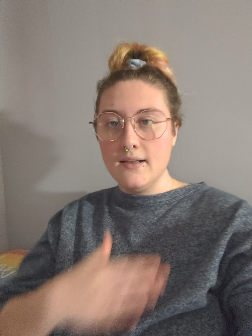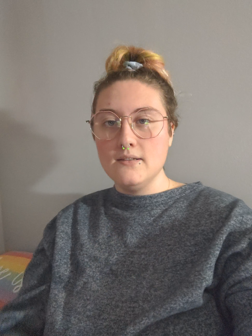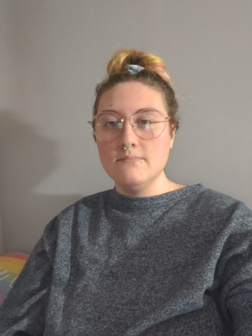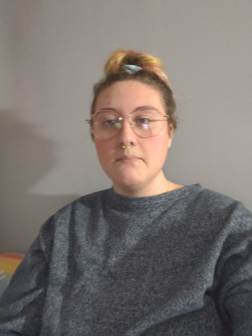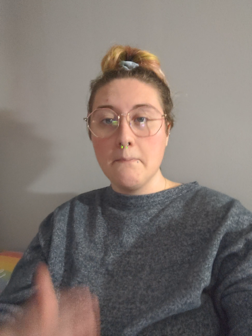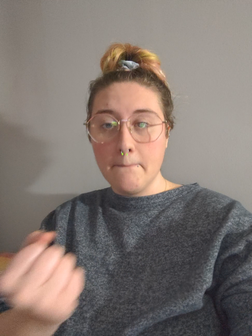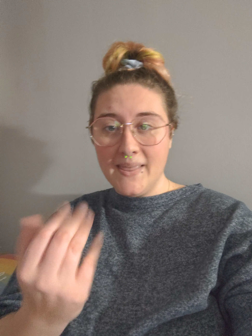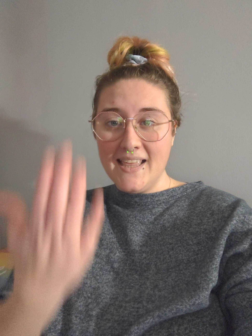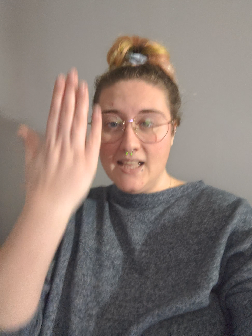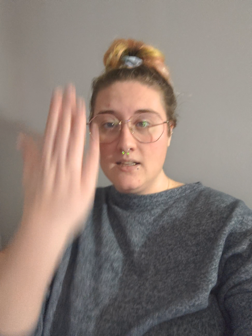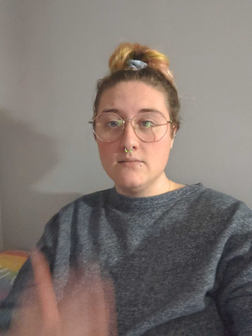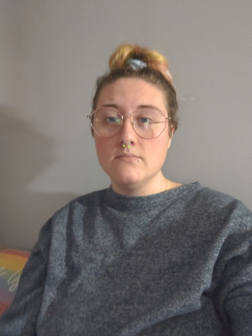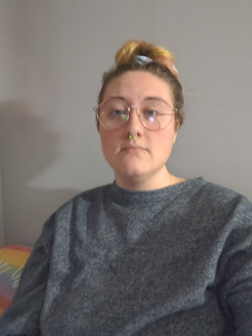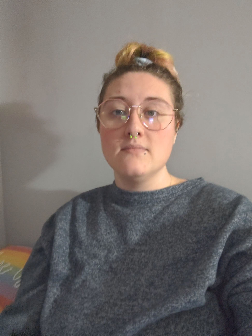mitten